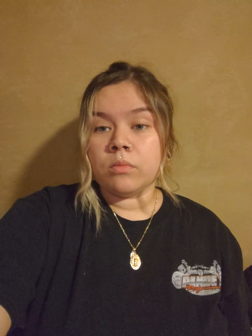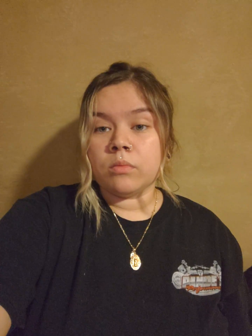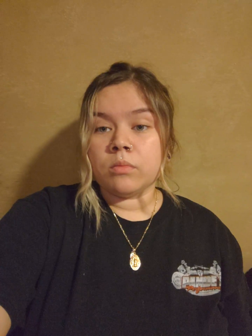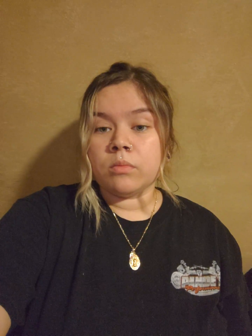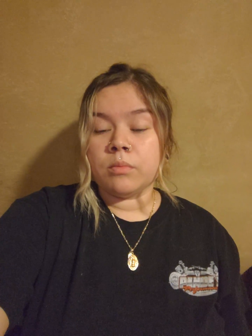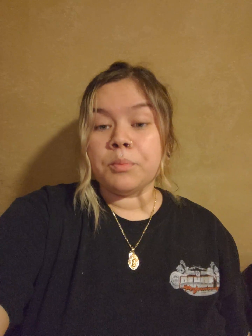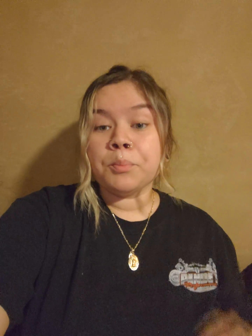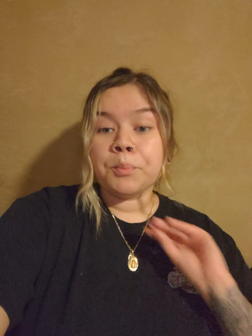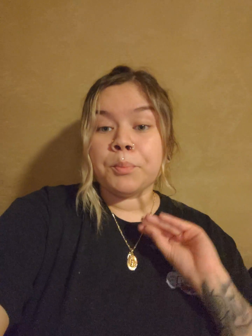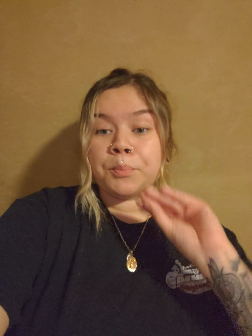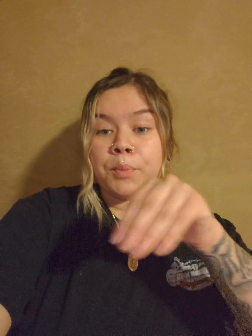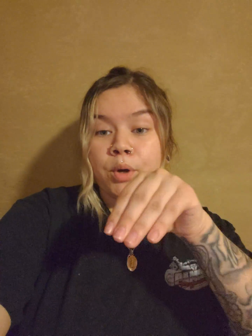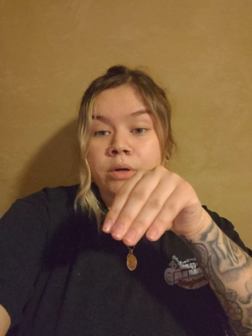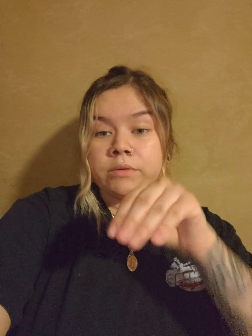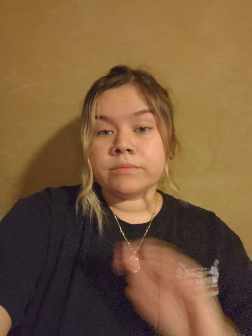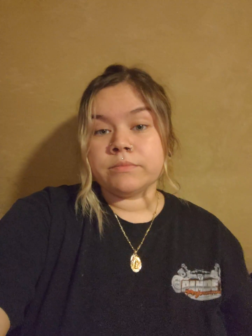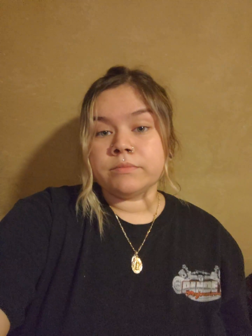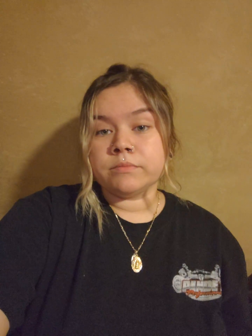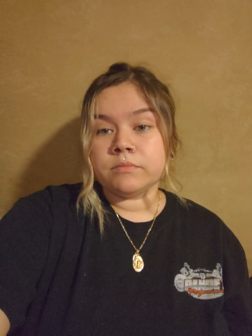put